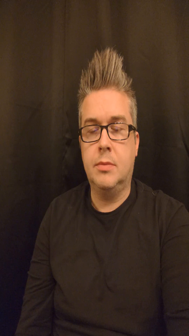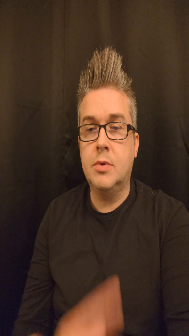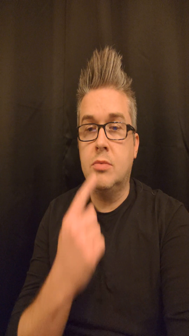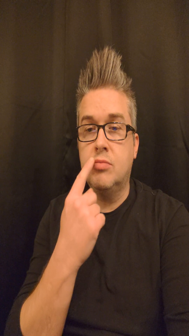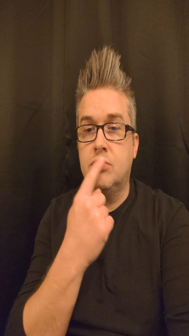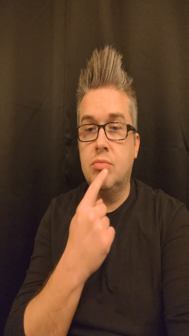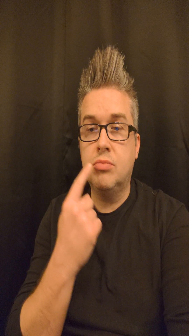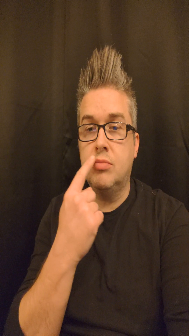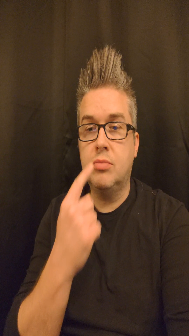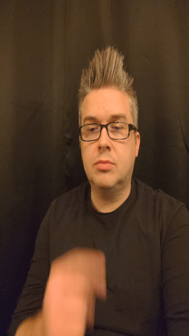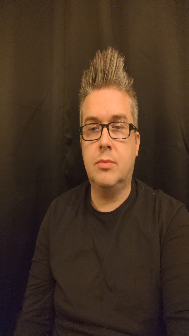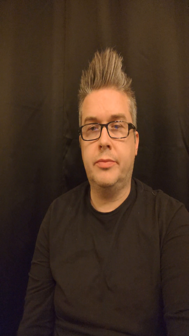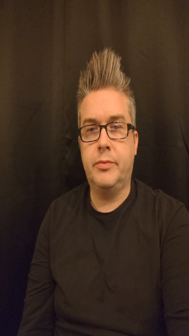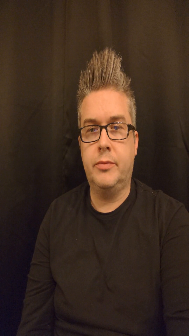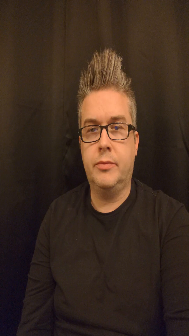lips